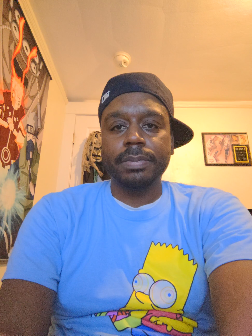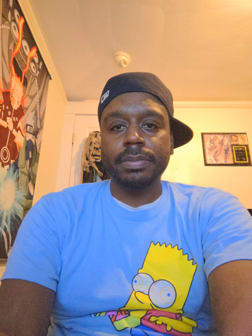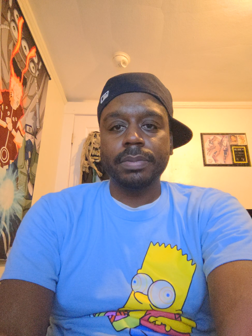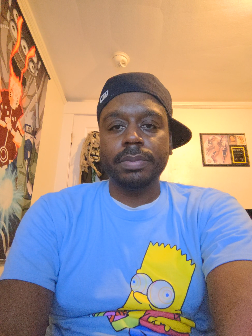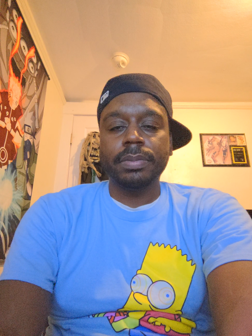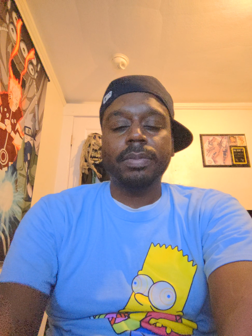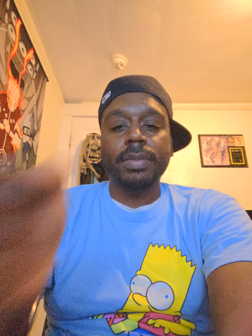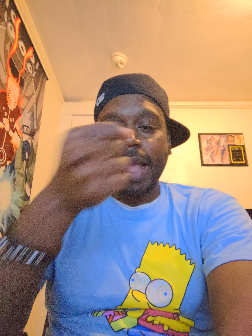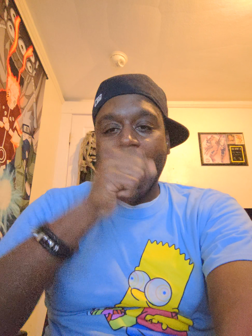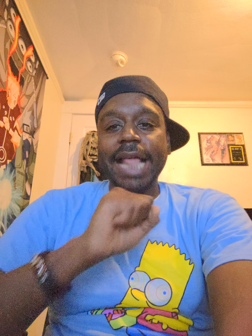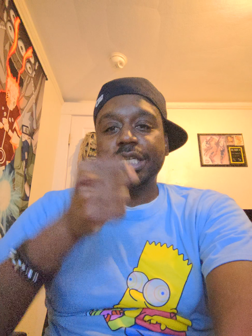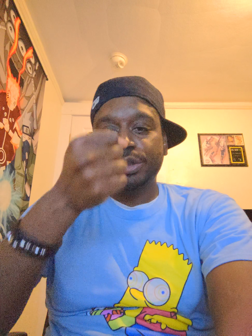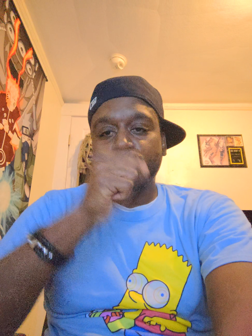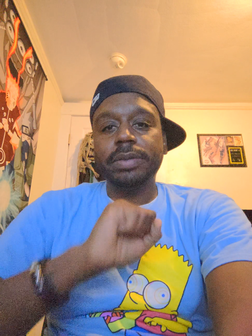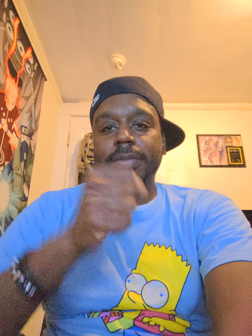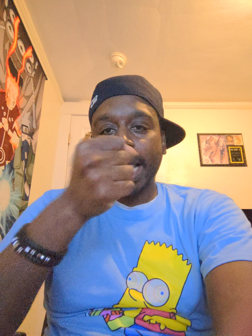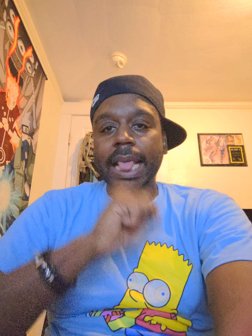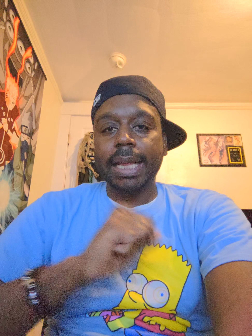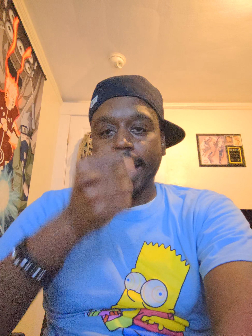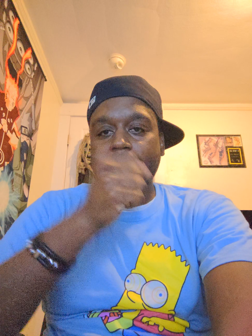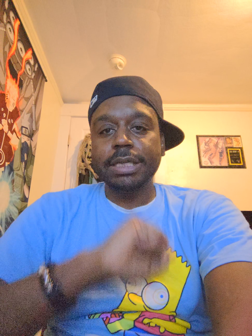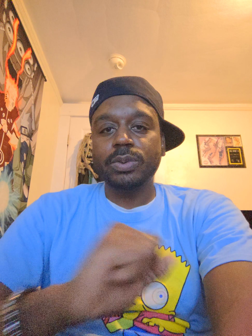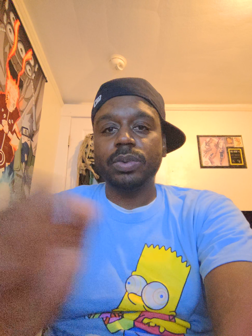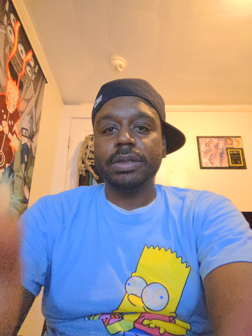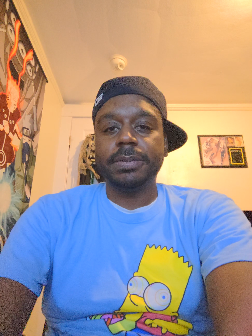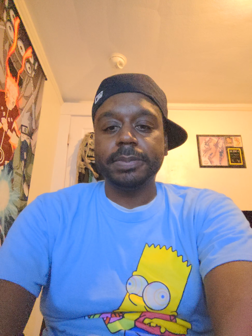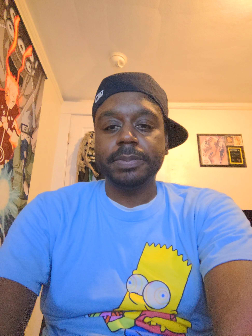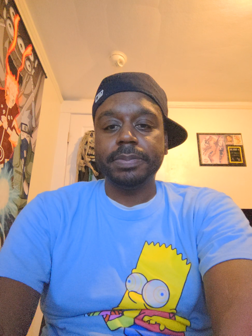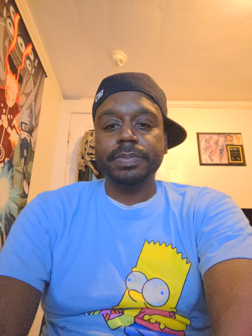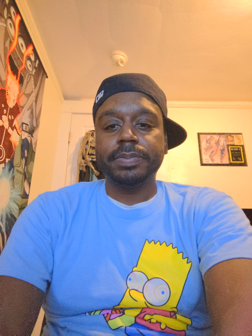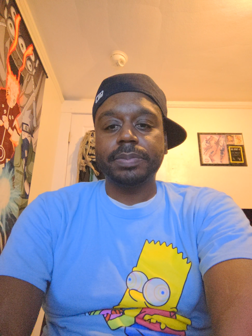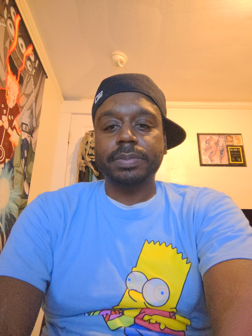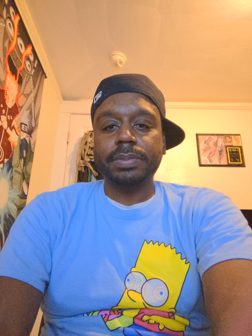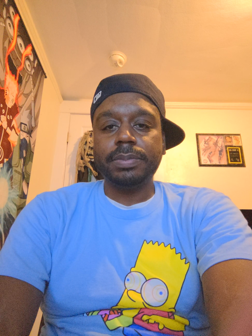ice cream